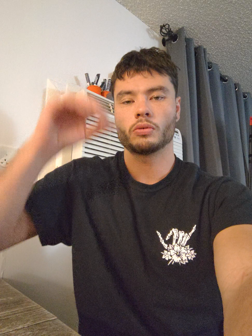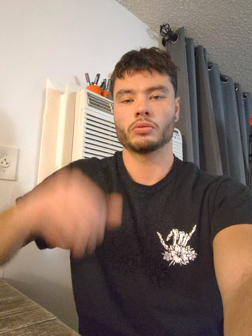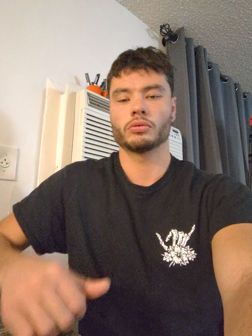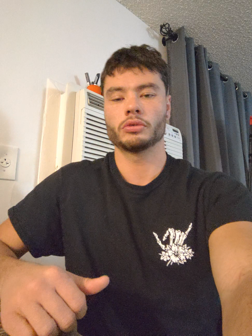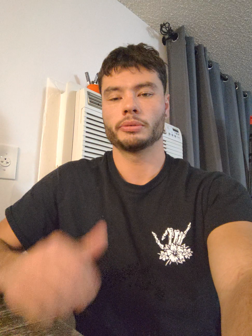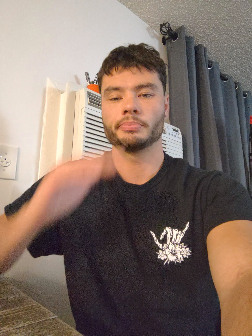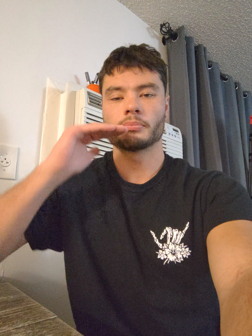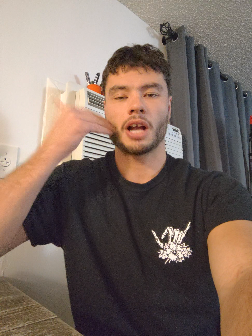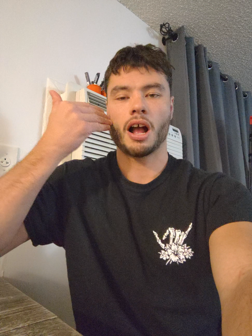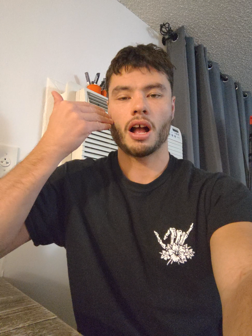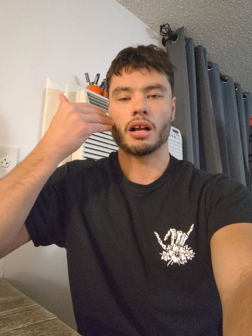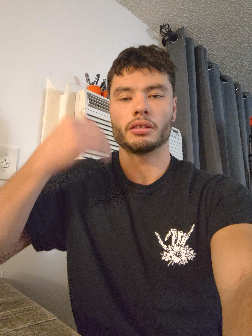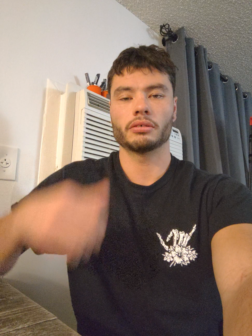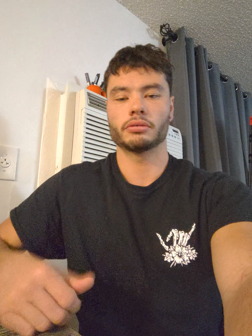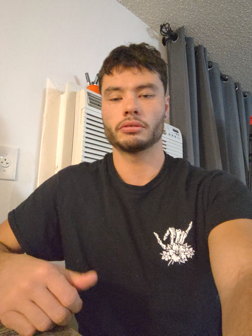smile